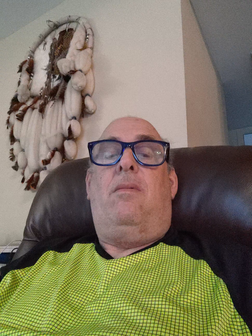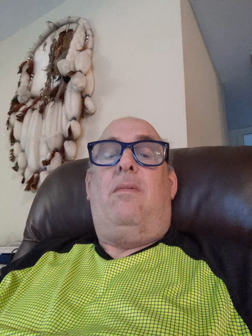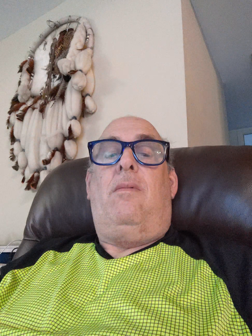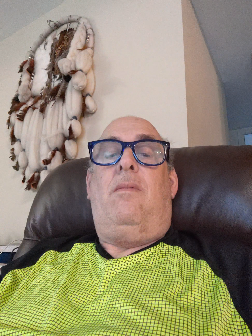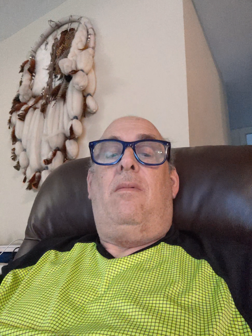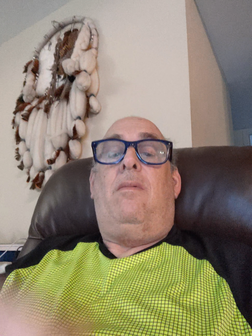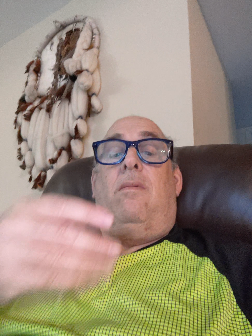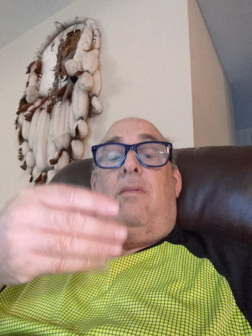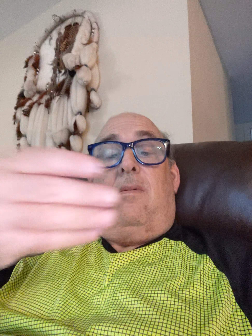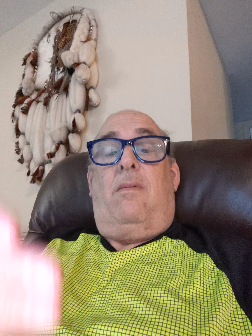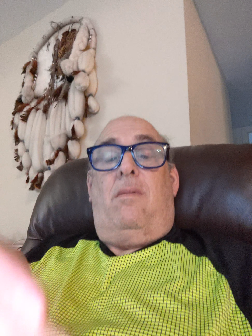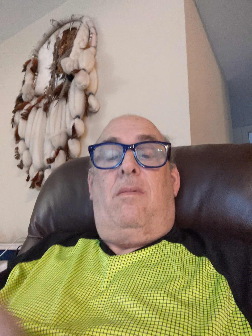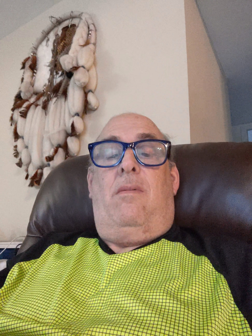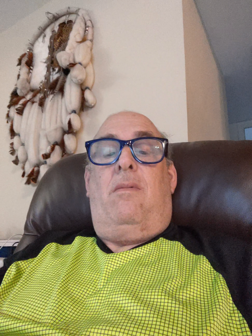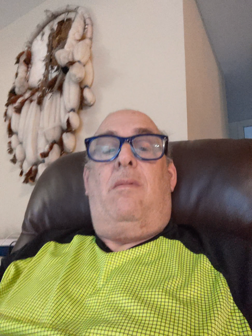give